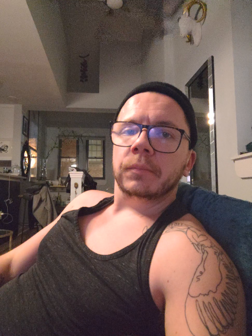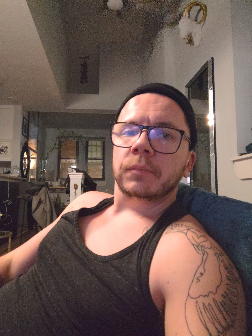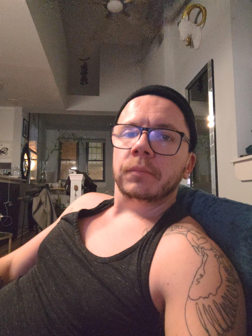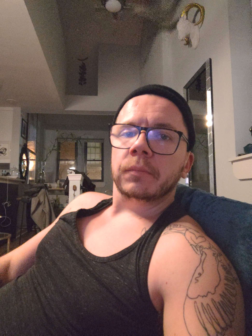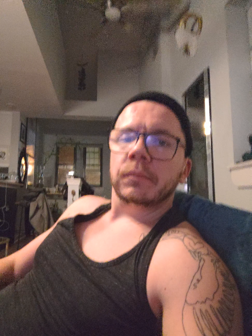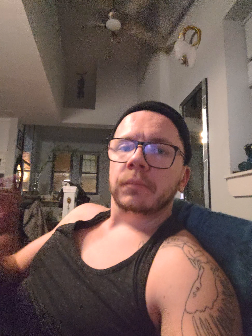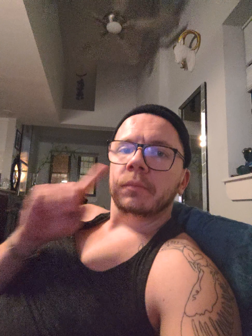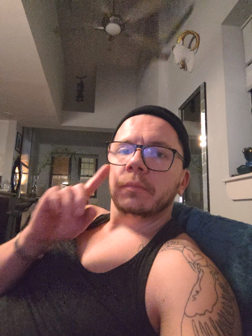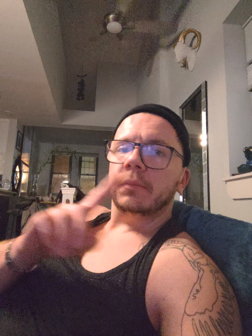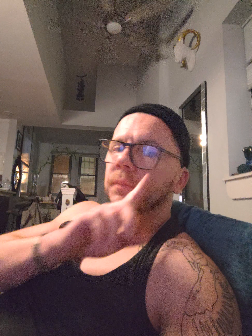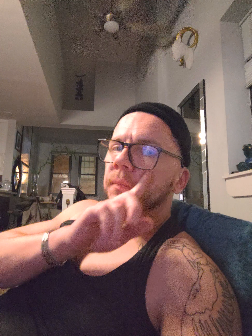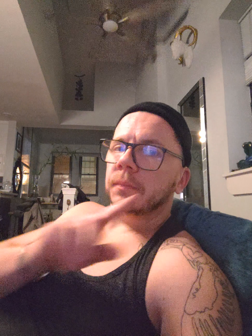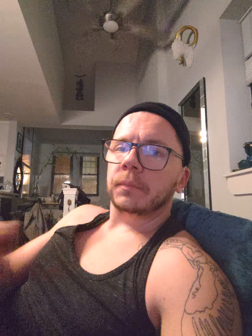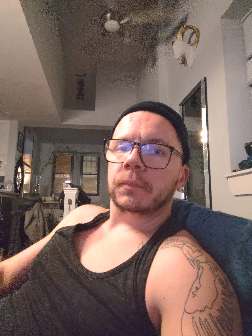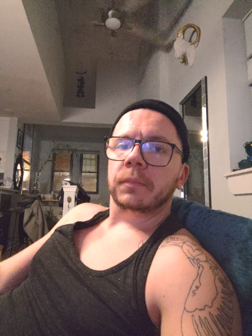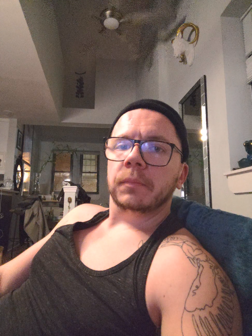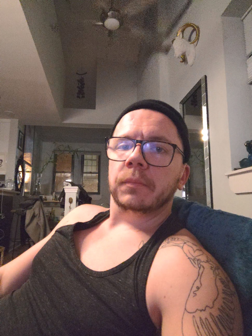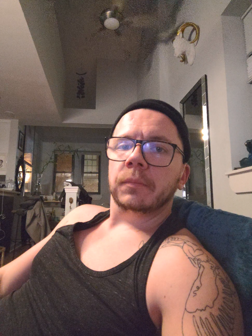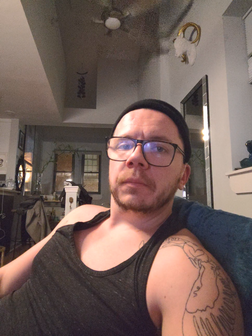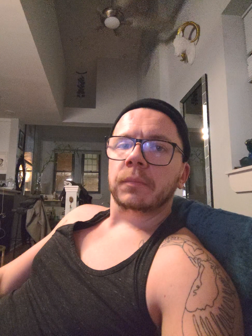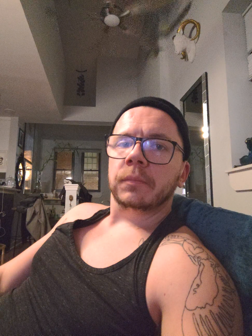eye